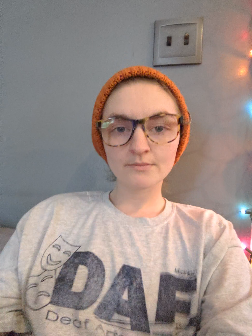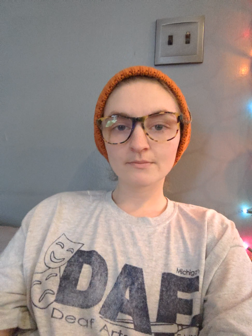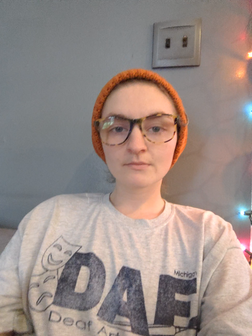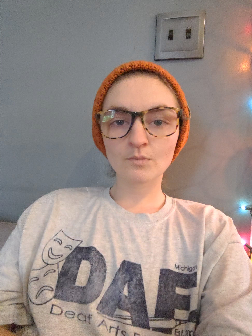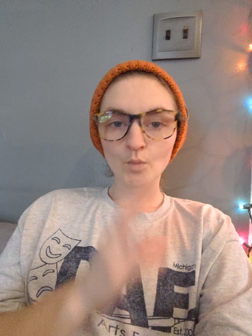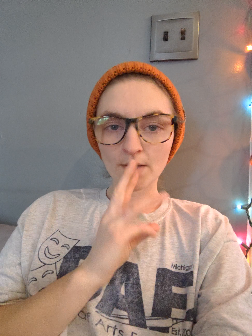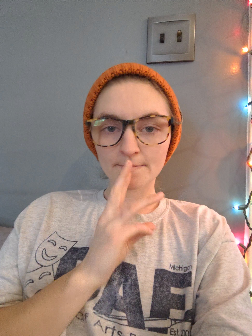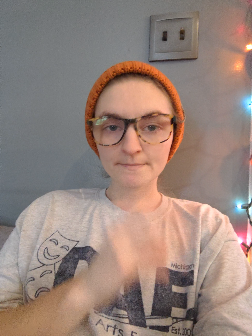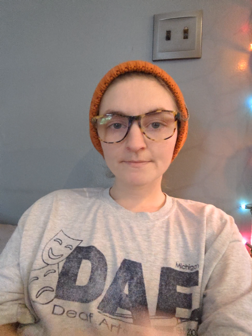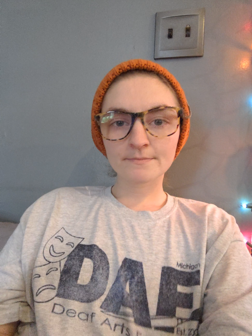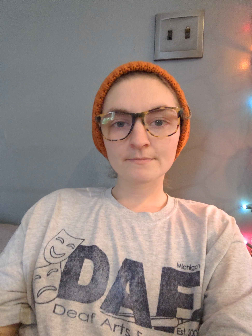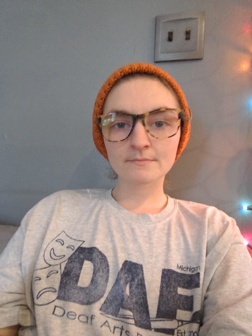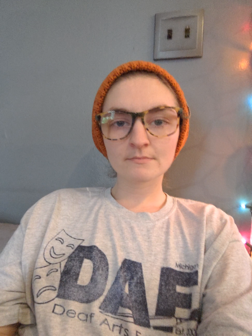water